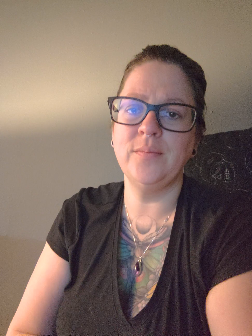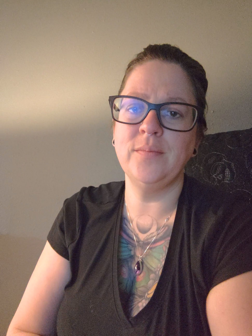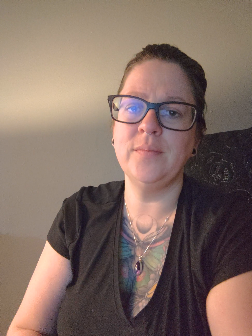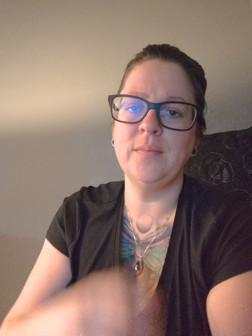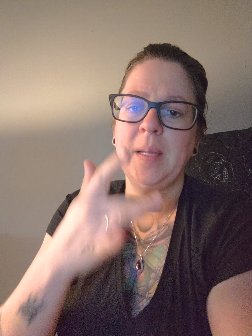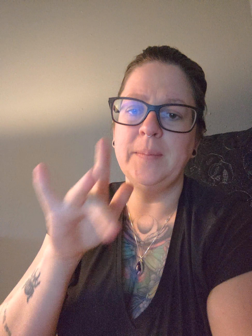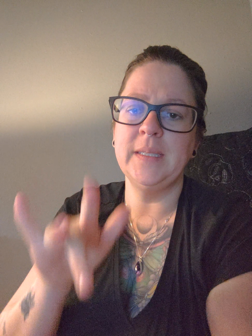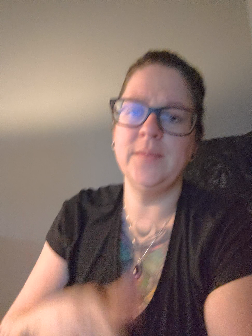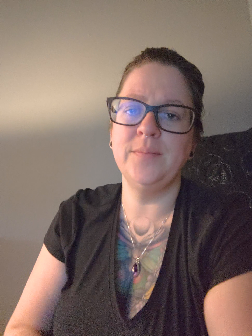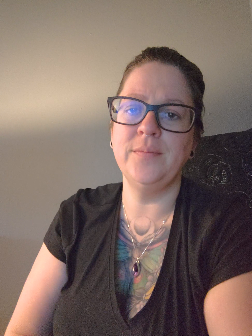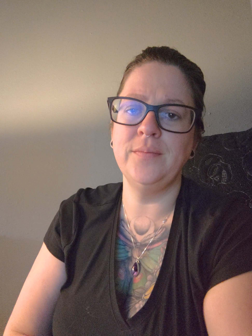empty